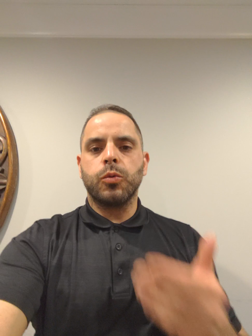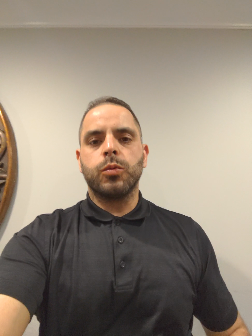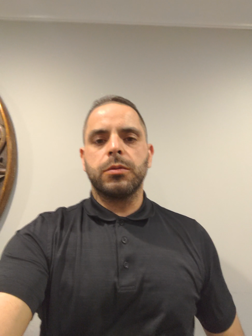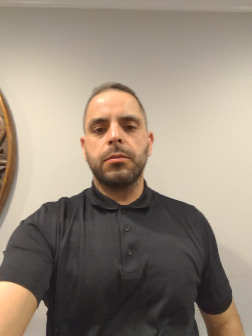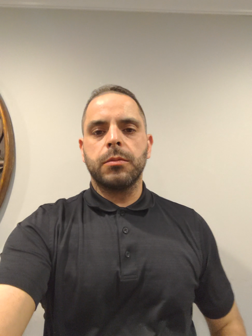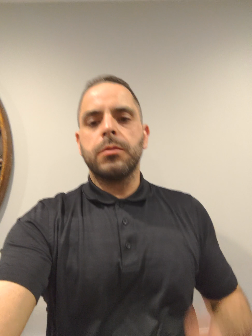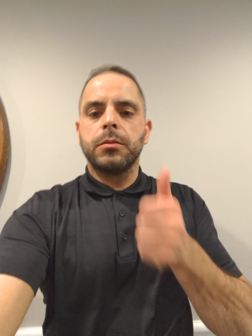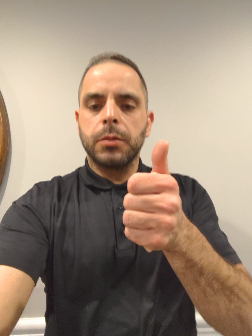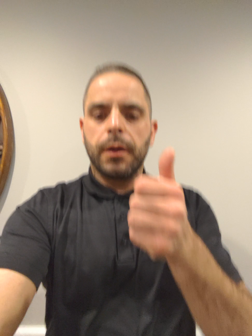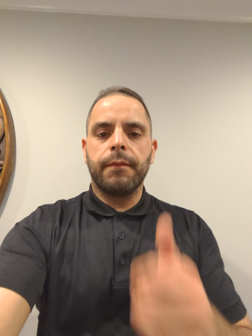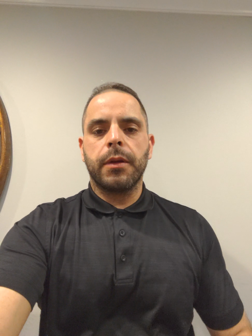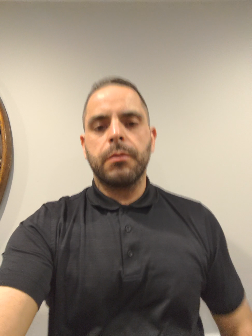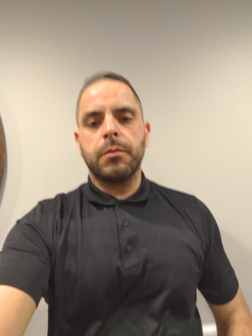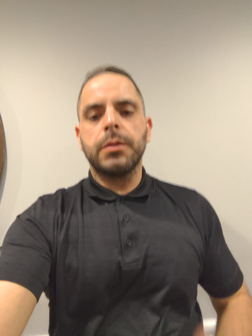yourself